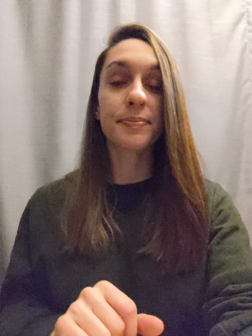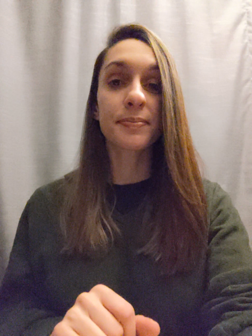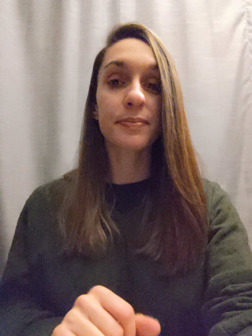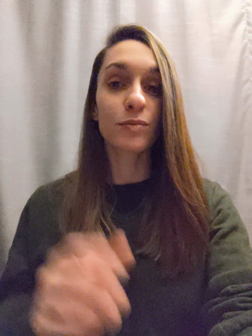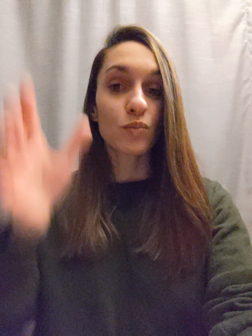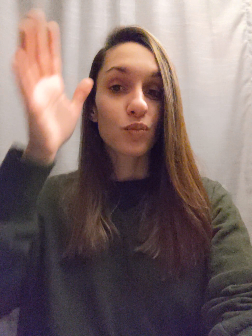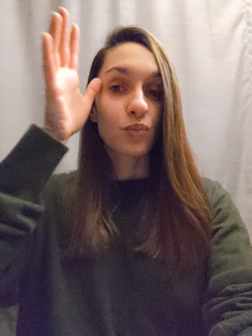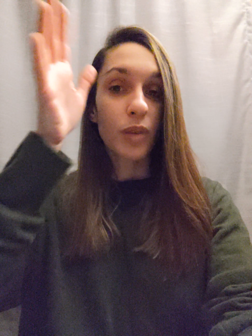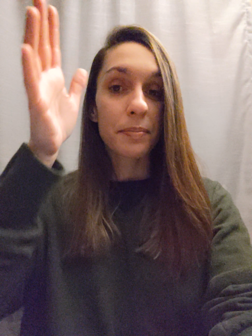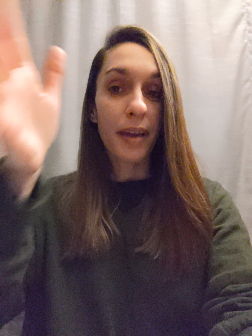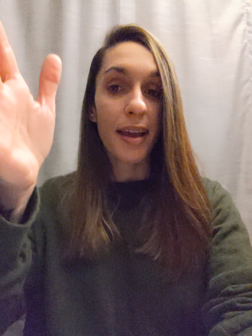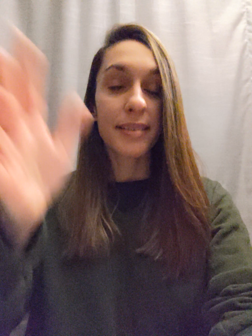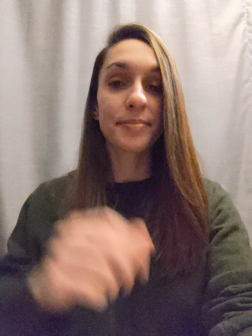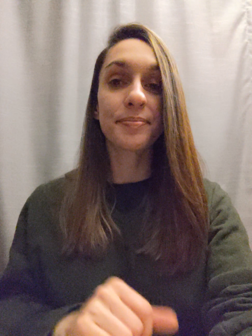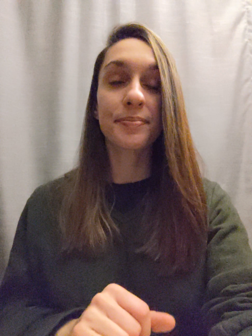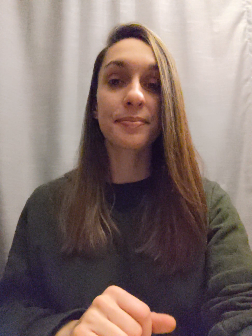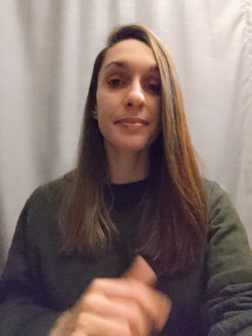grandpa